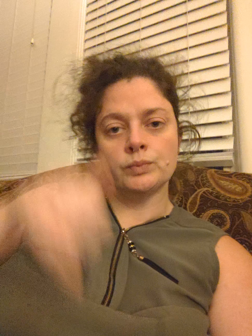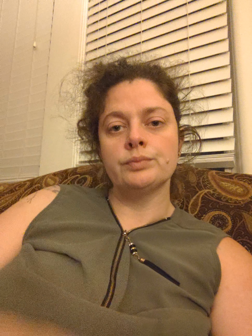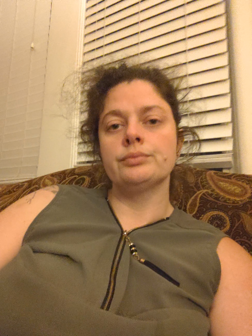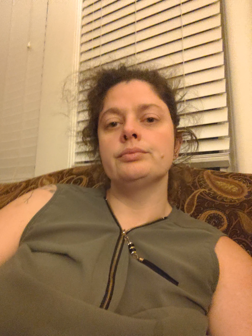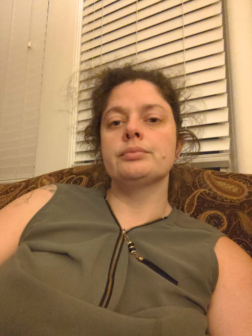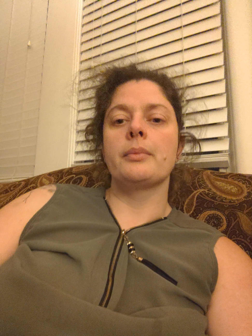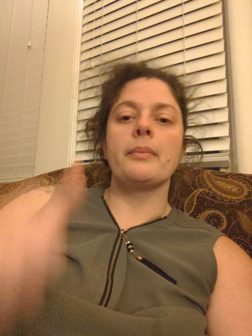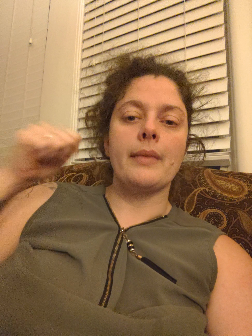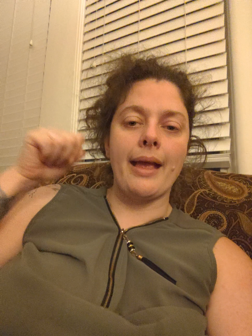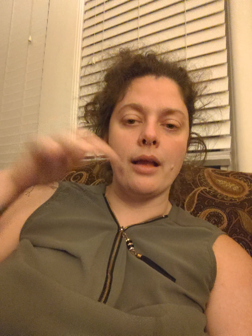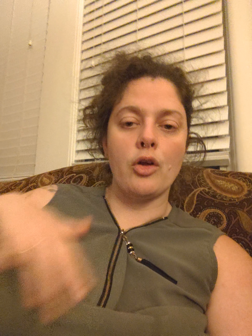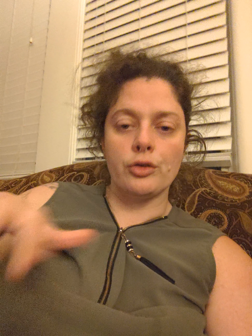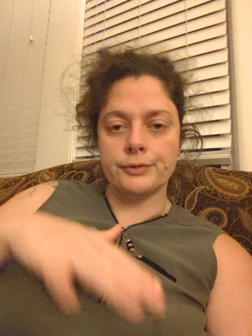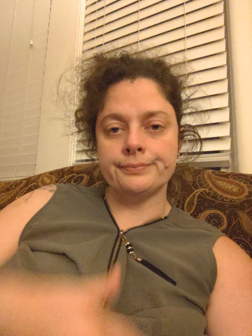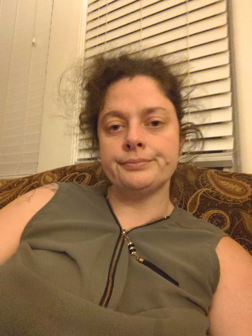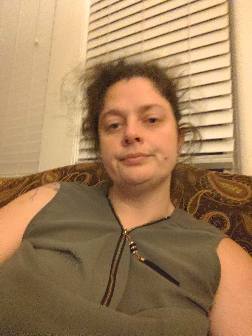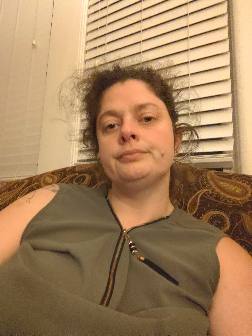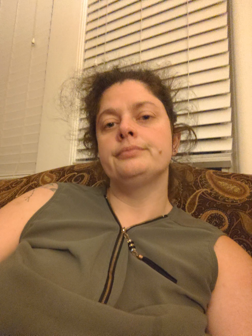backyard